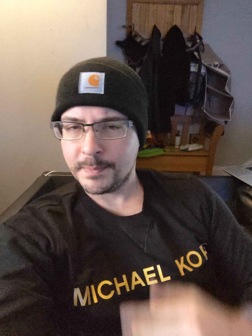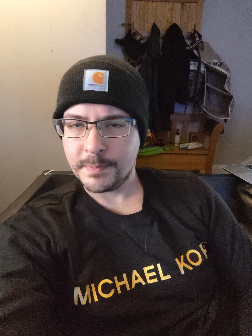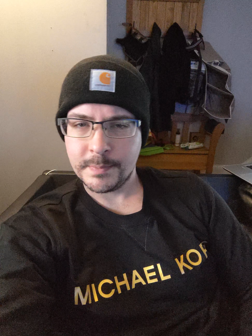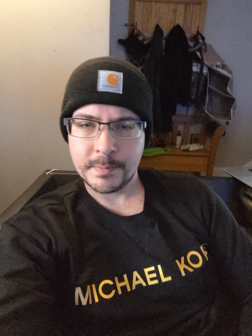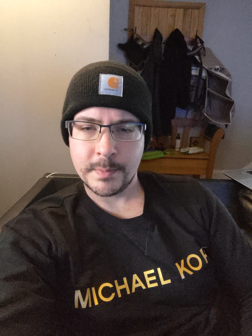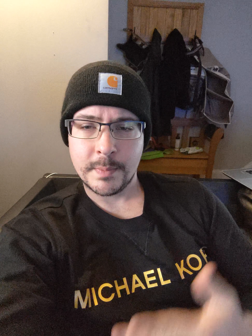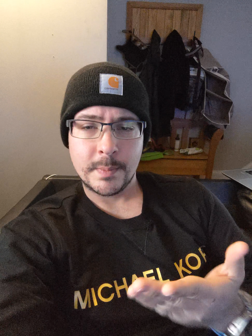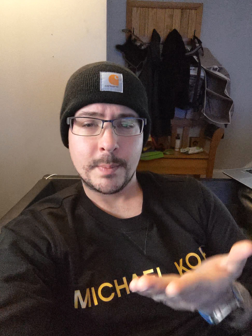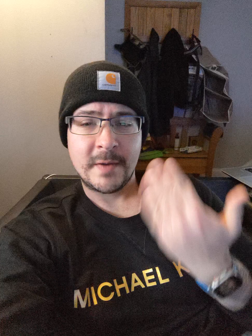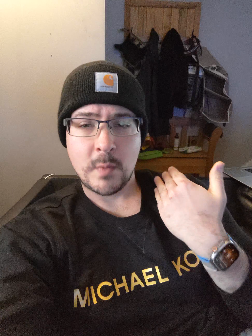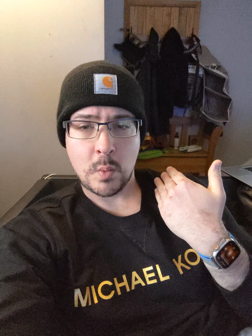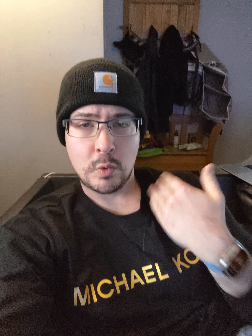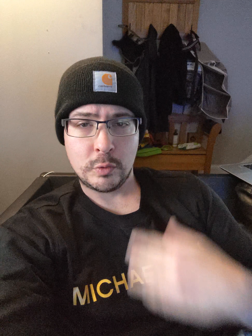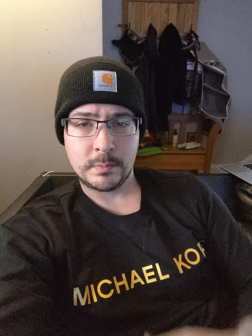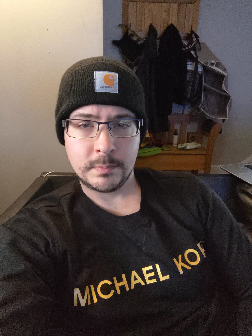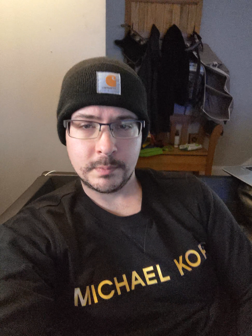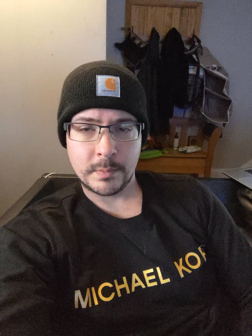before